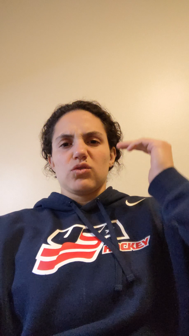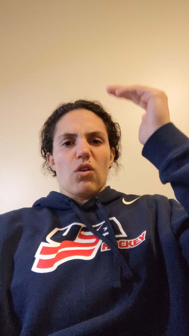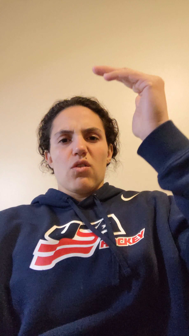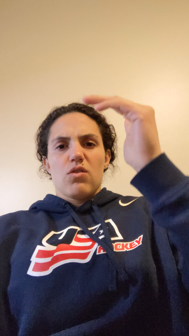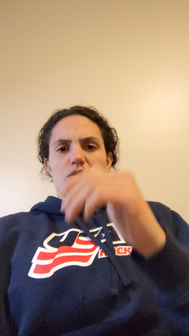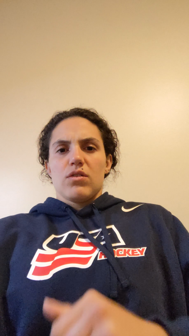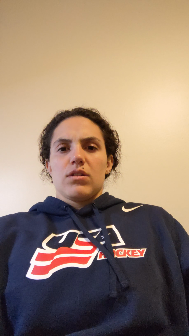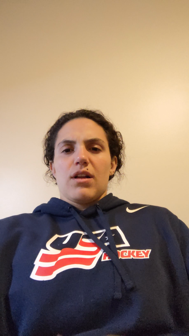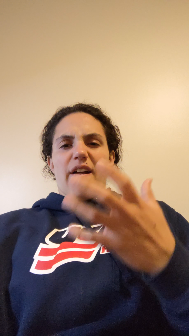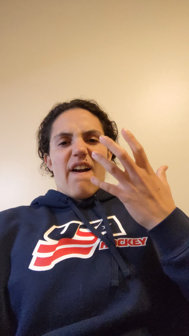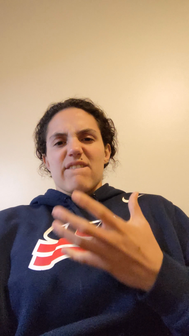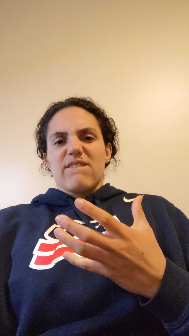heavy